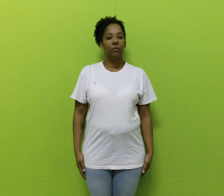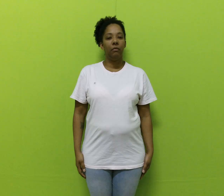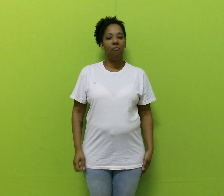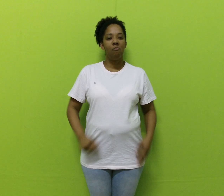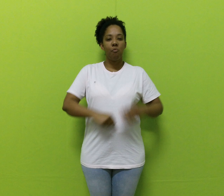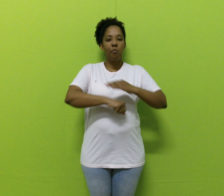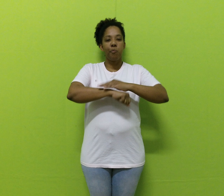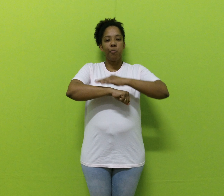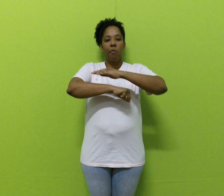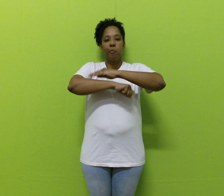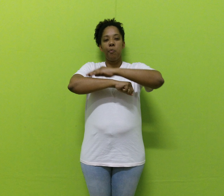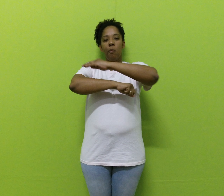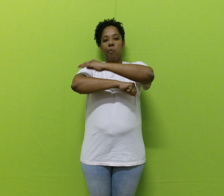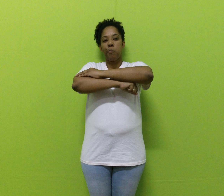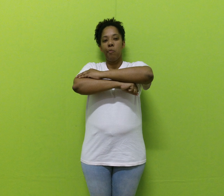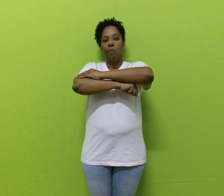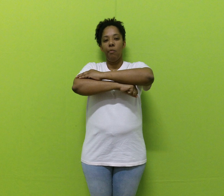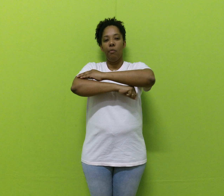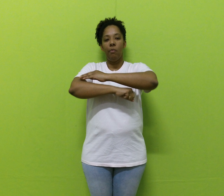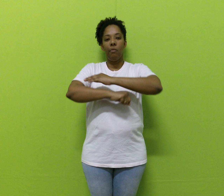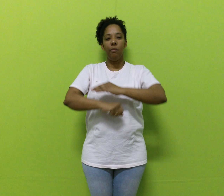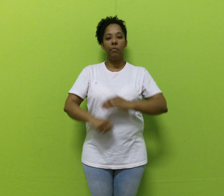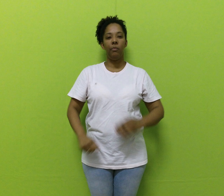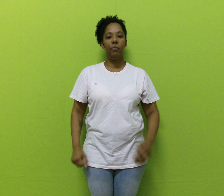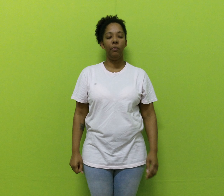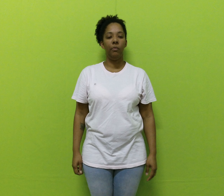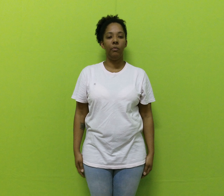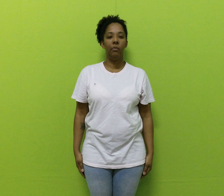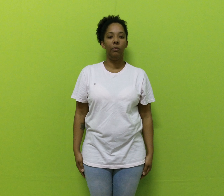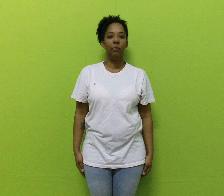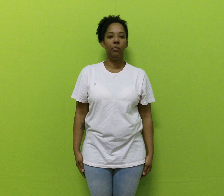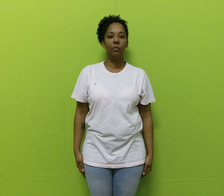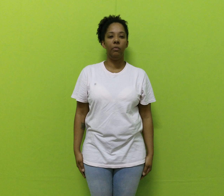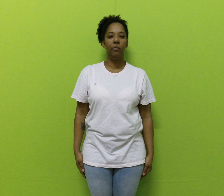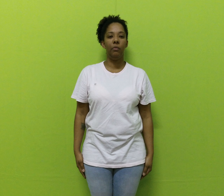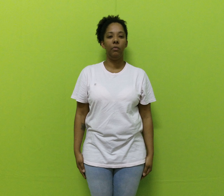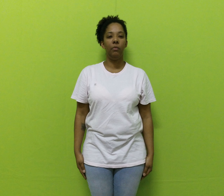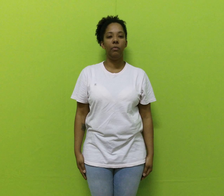sapo